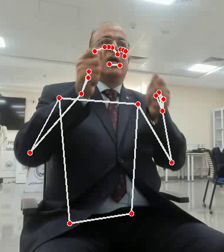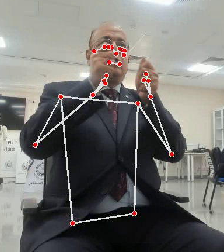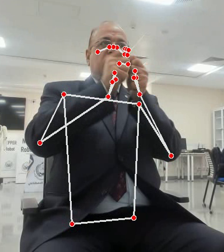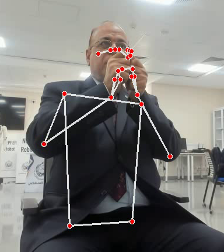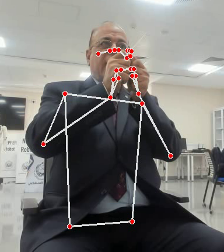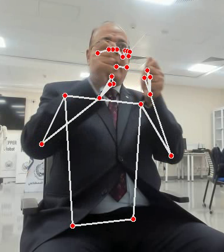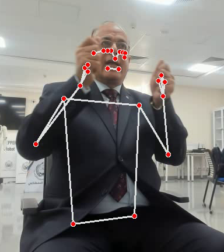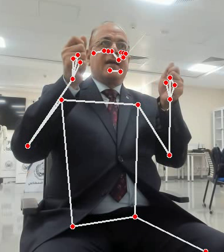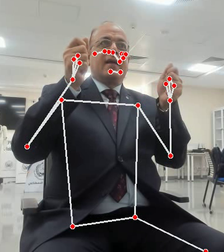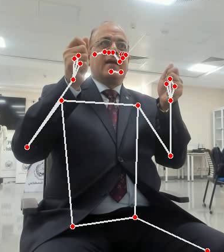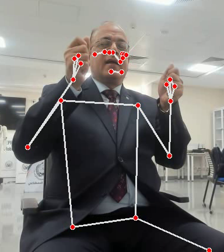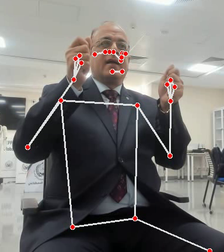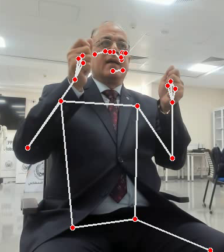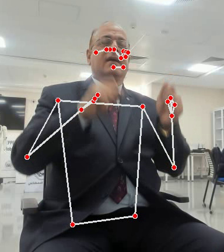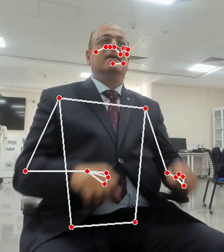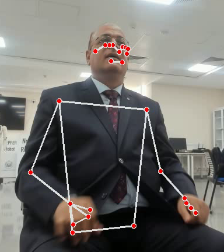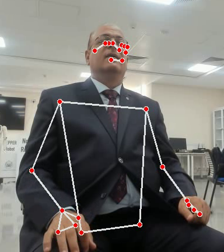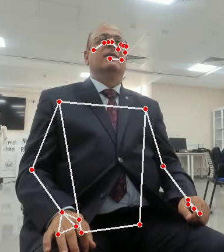shbak